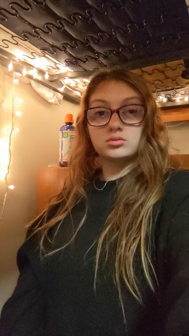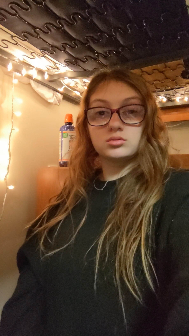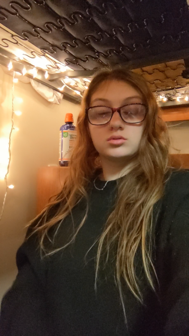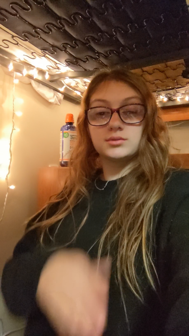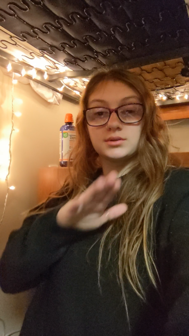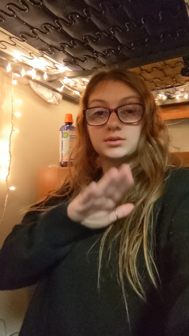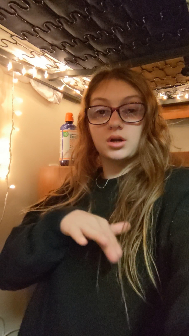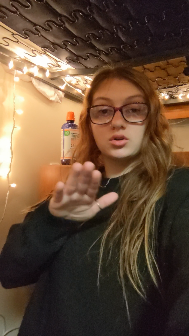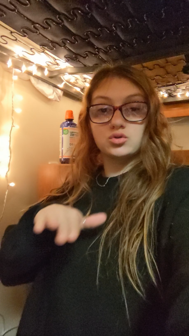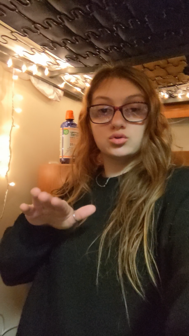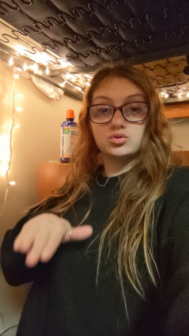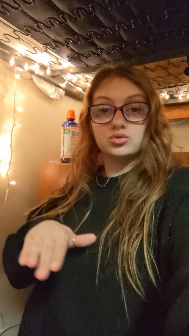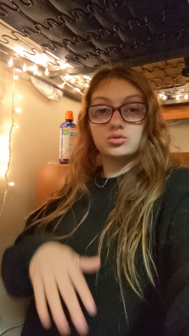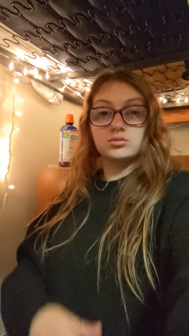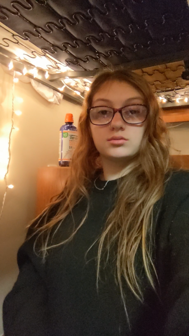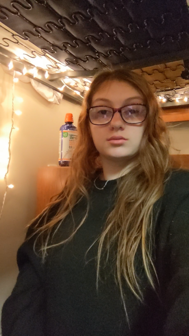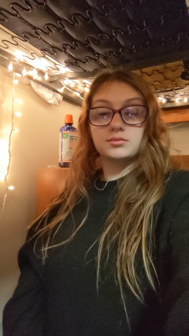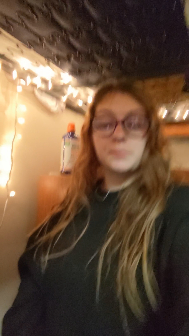children